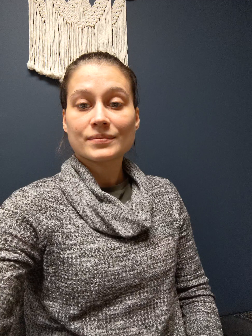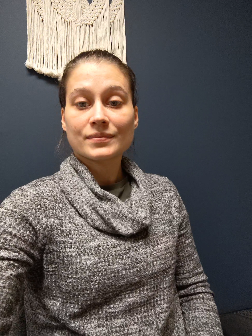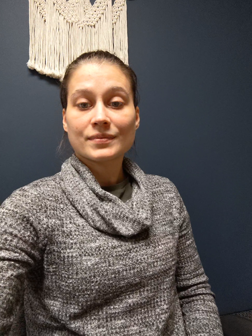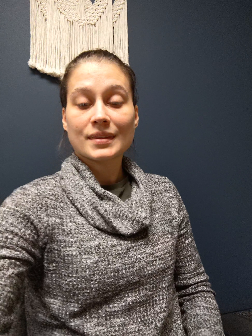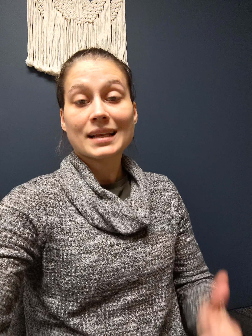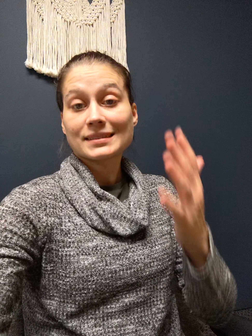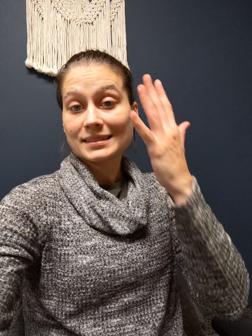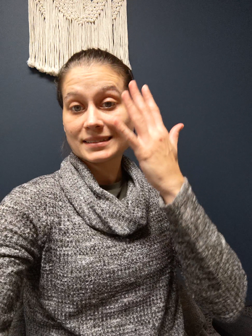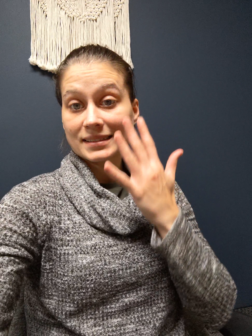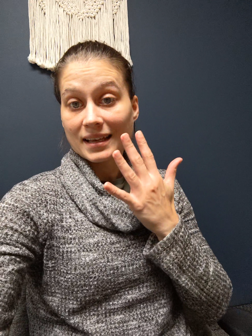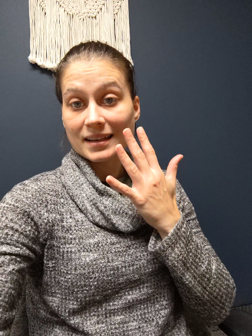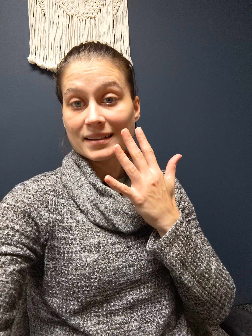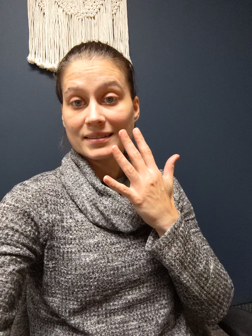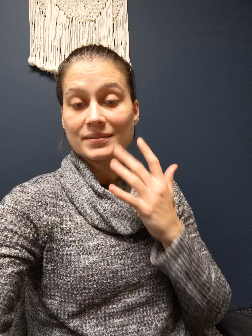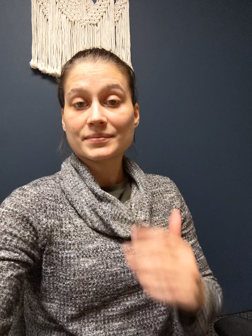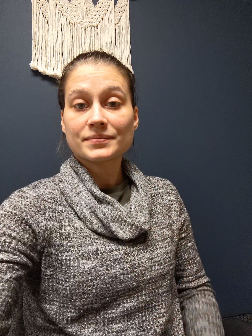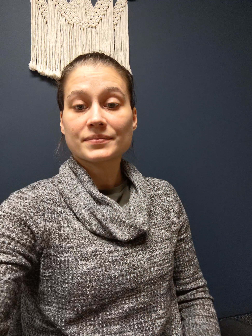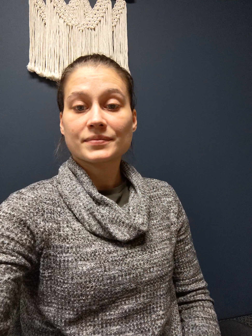sad